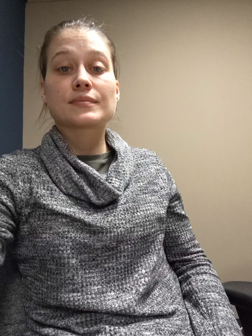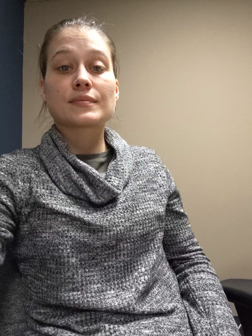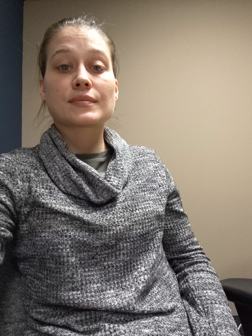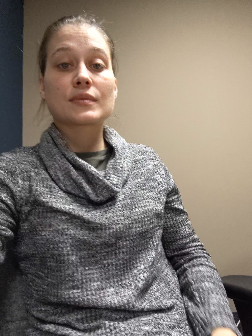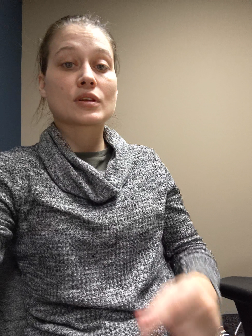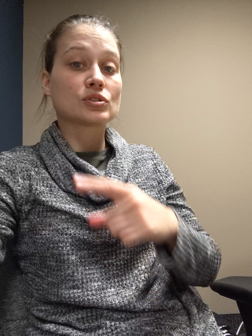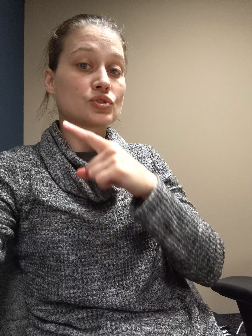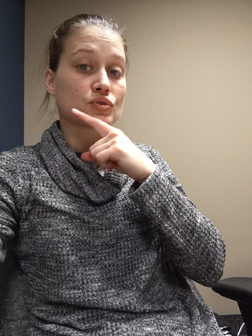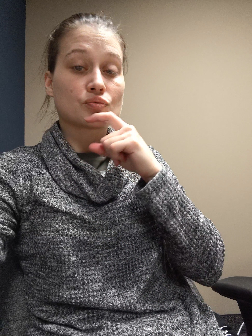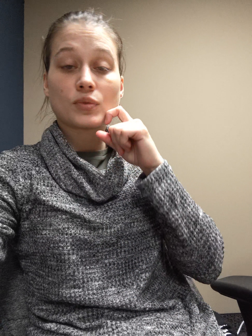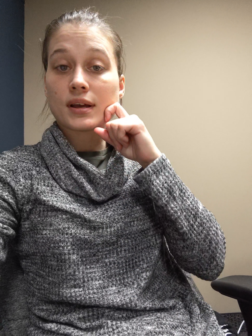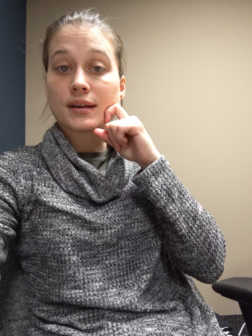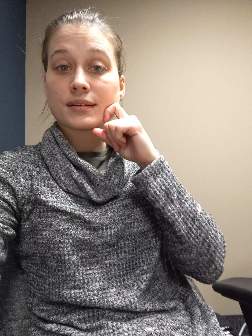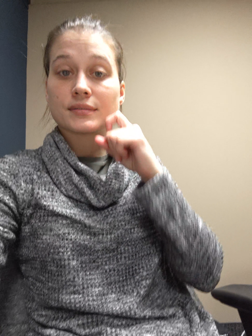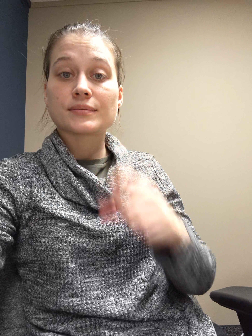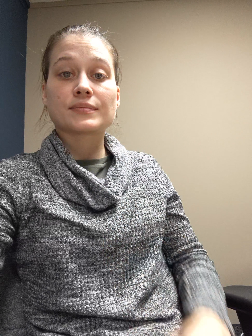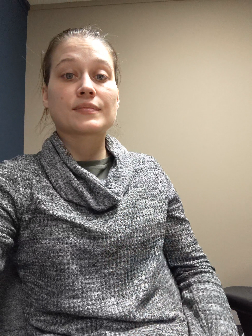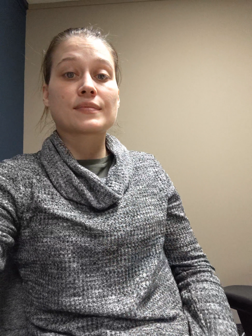dry